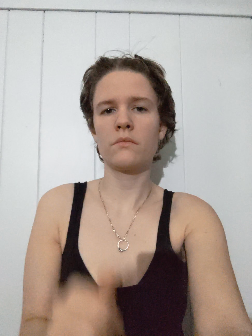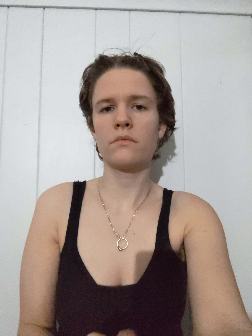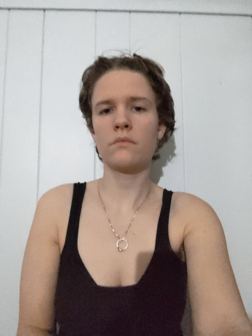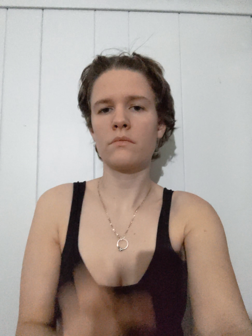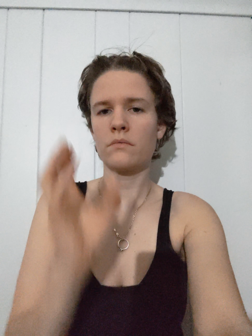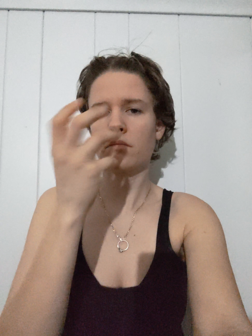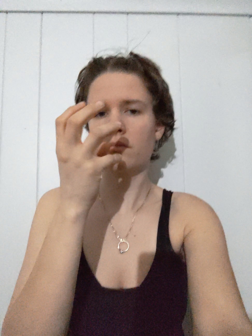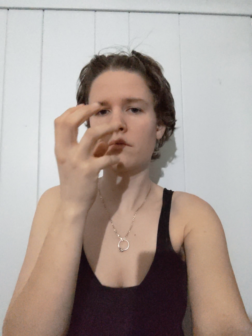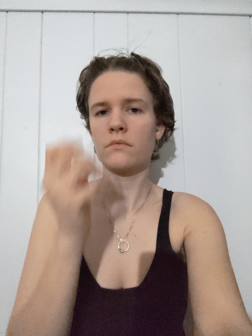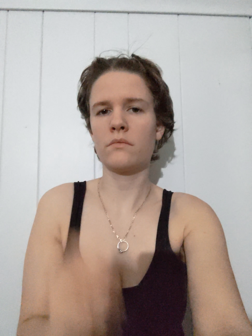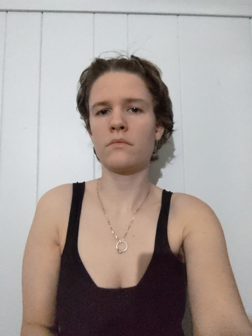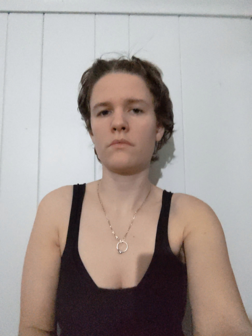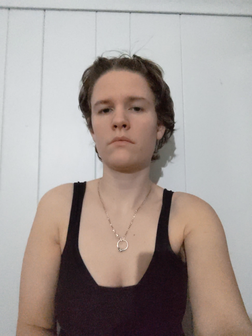clown